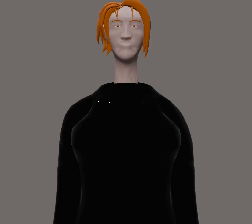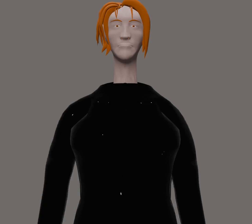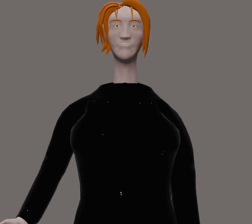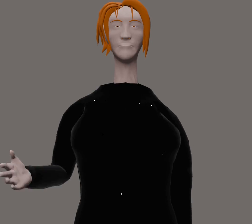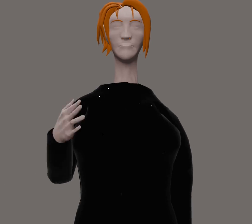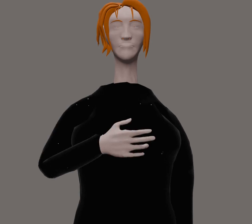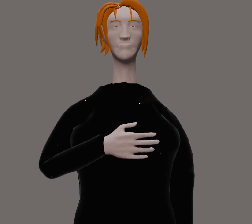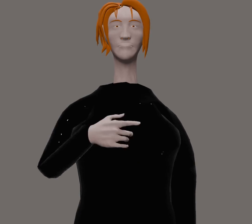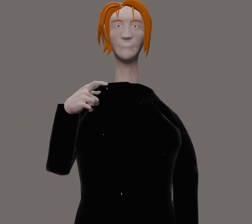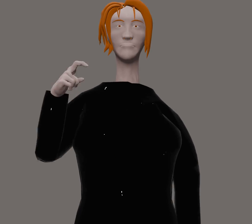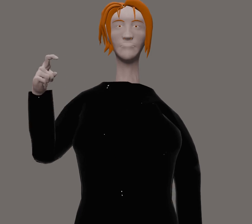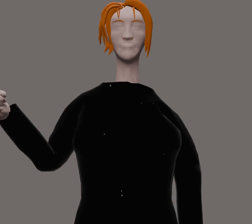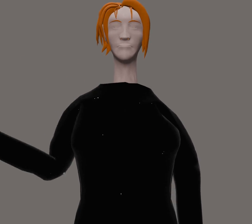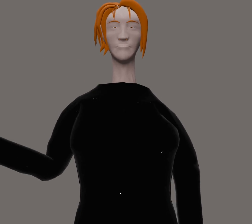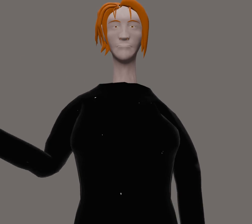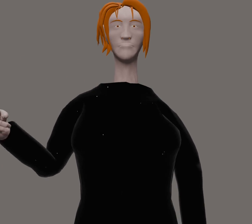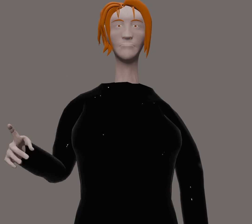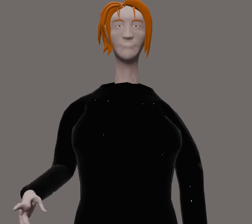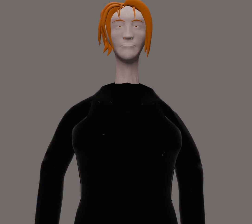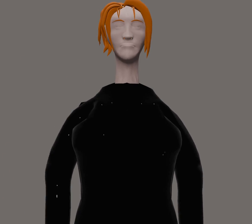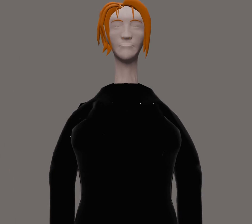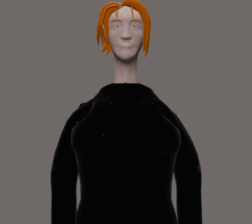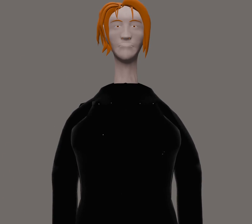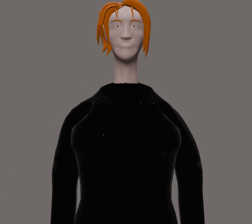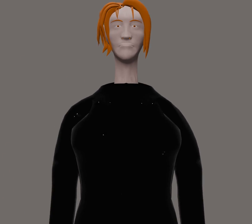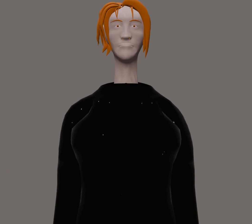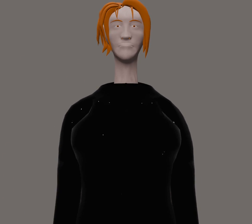Benefit of the Doubt